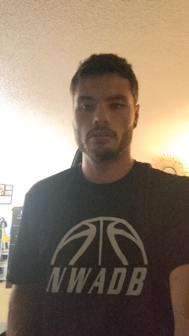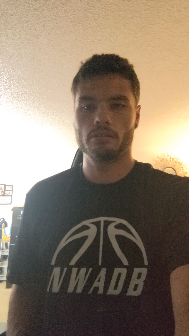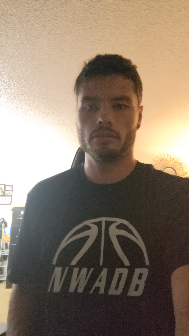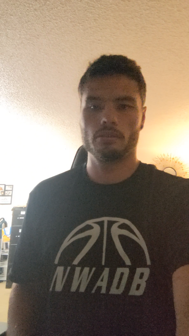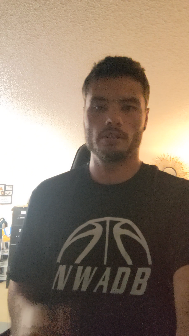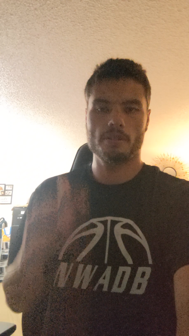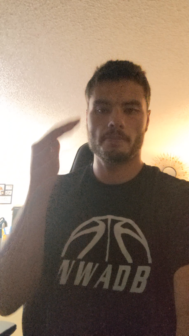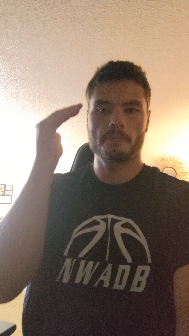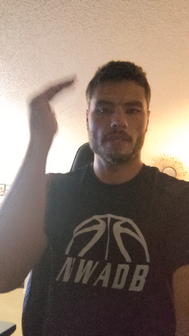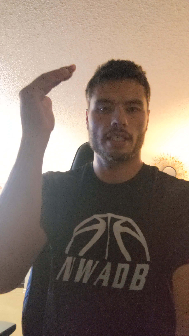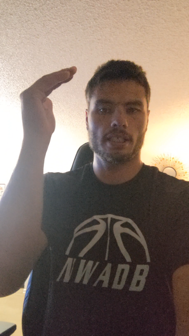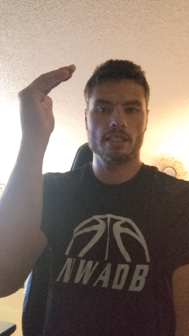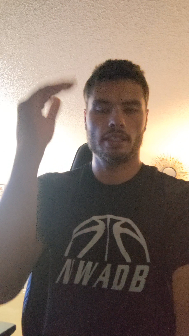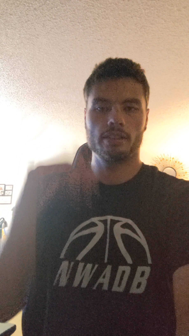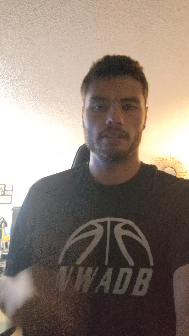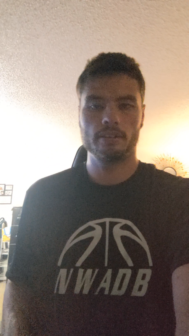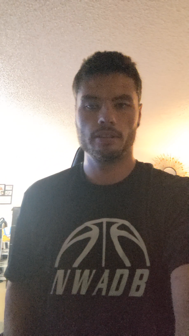big